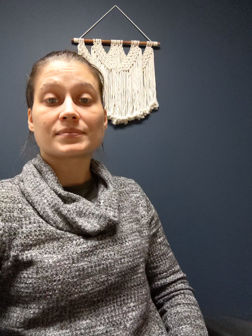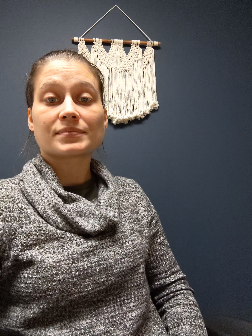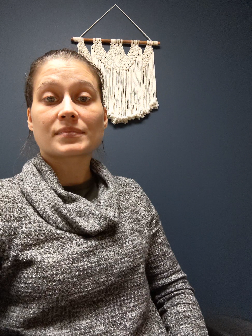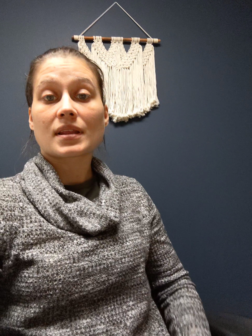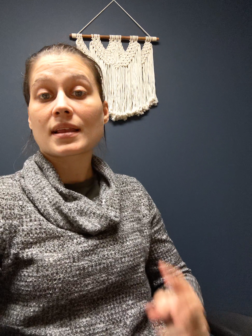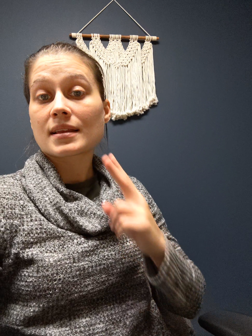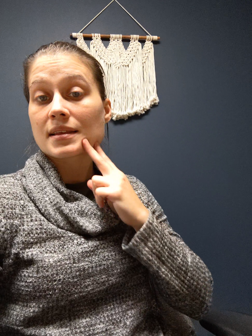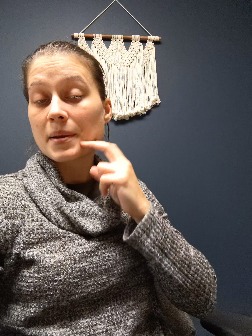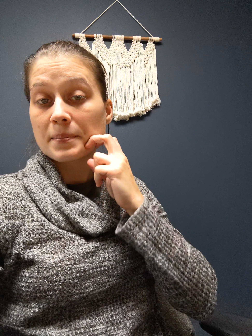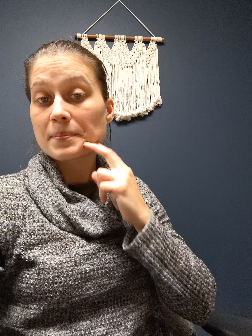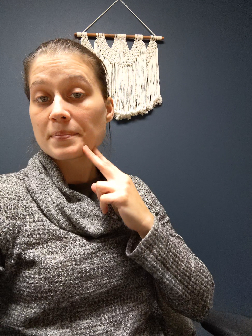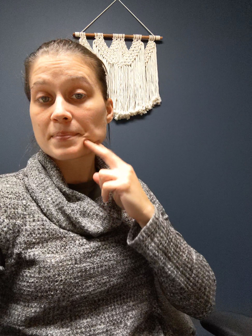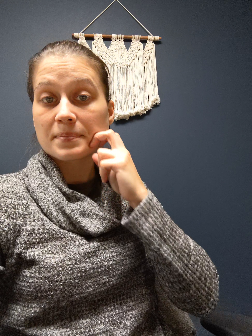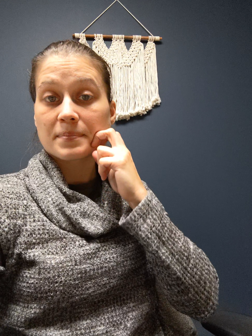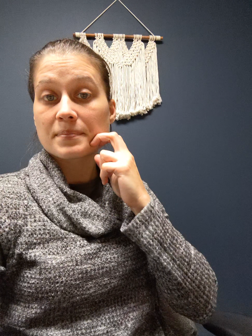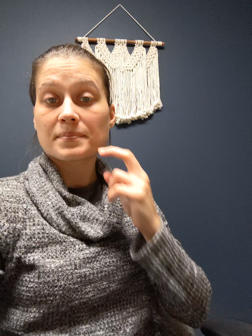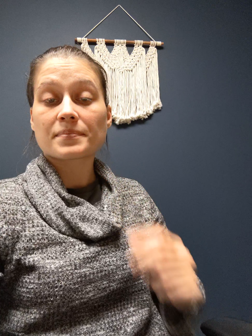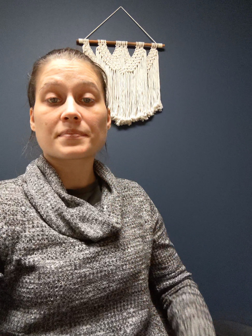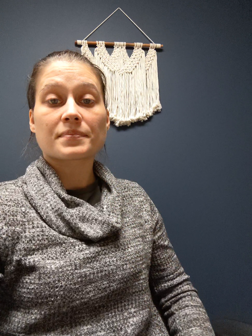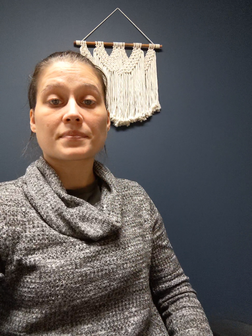gum